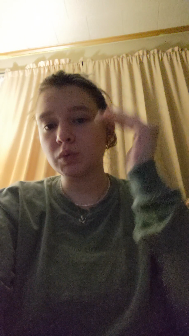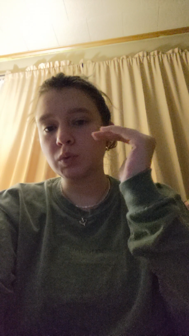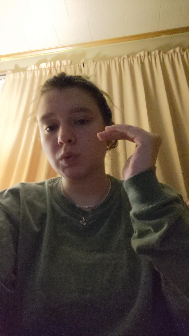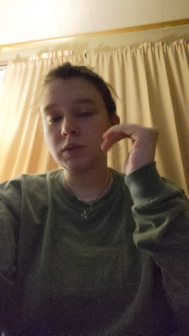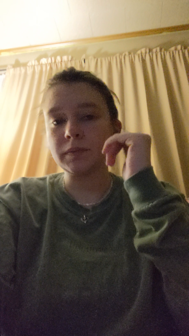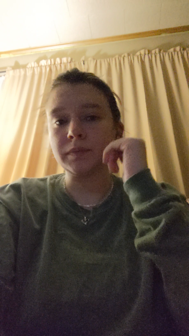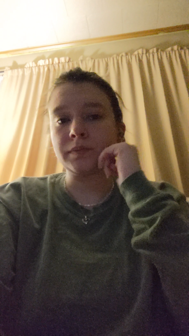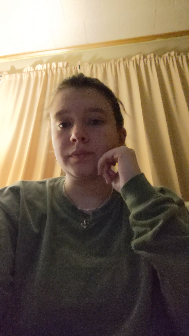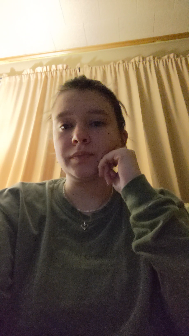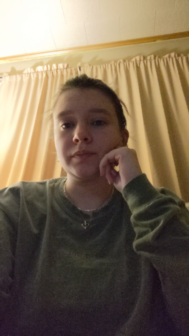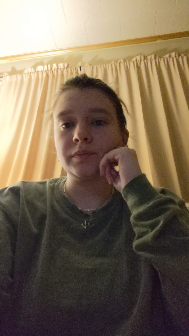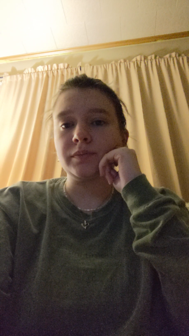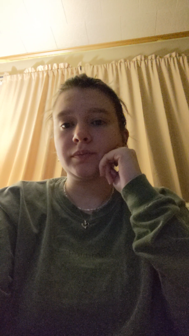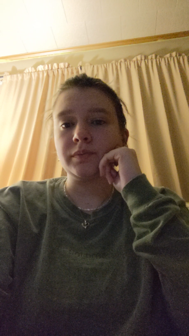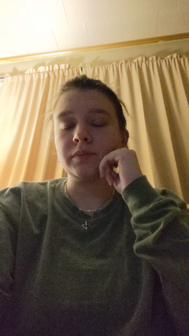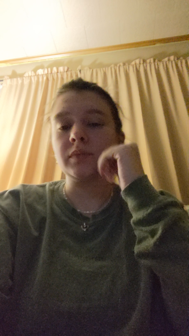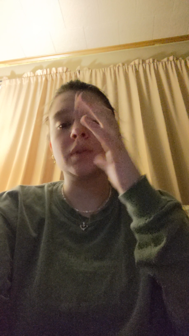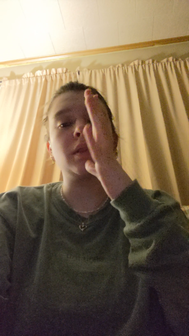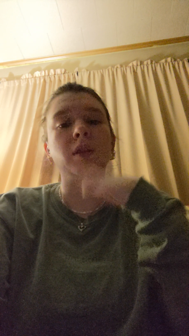lady